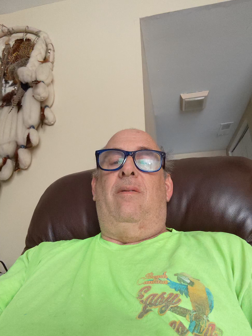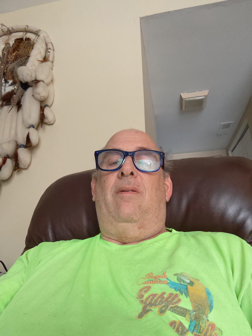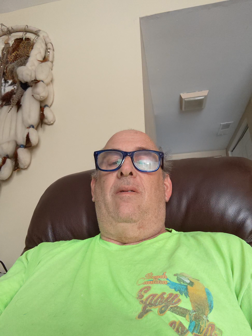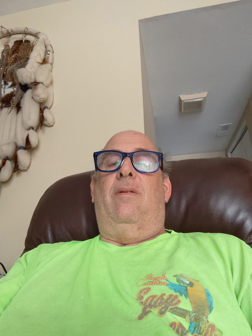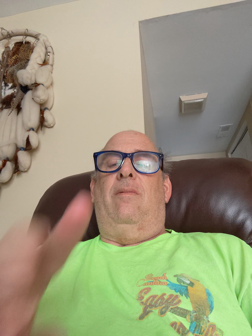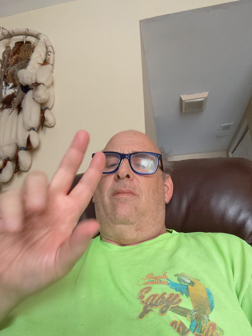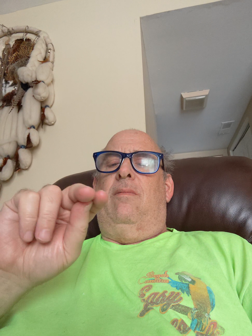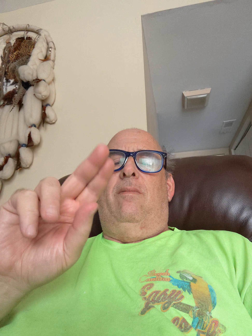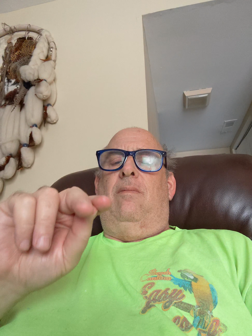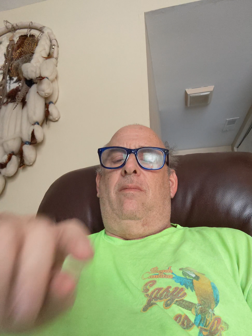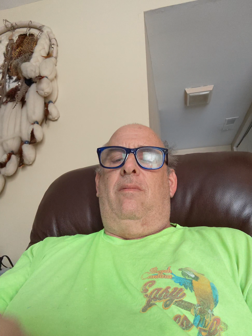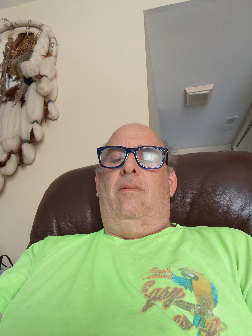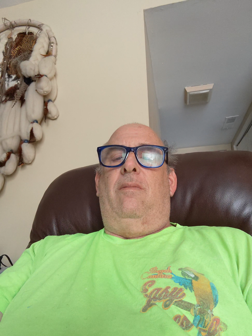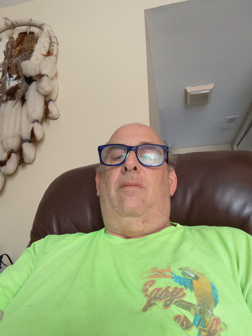no